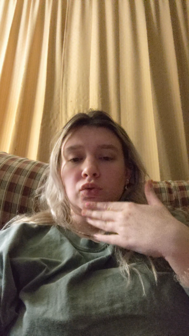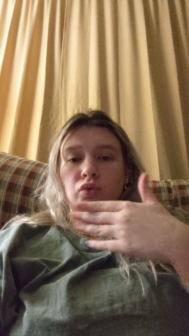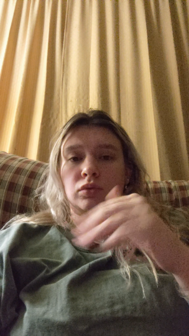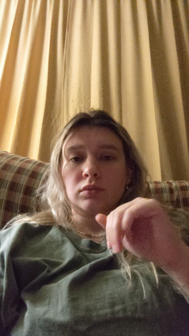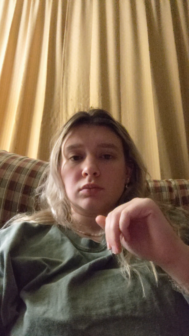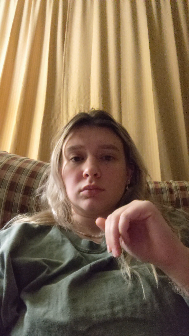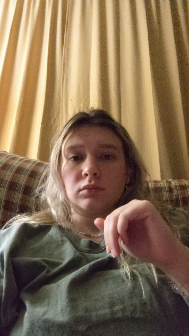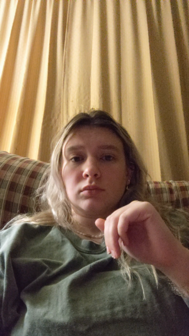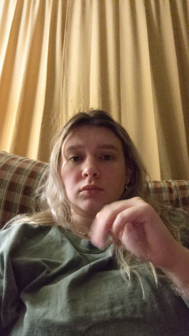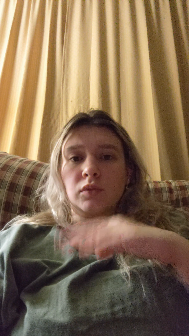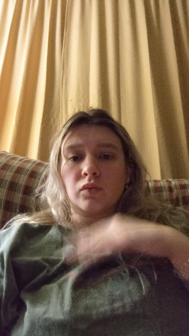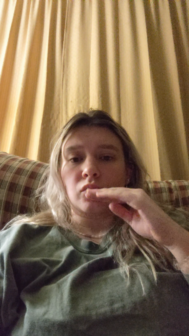full